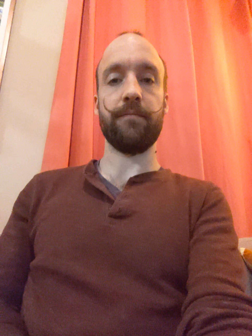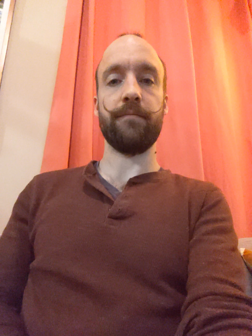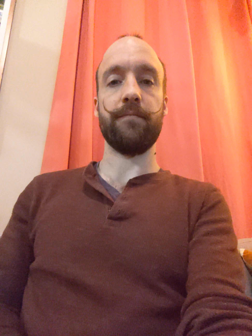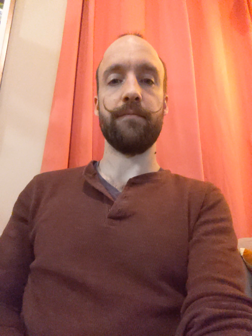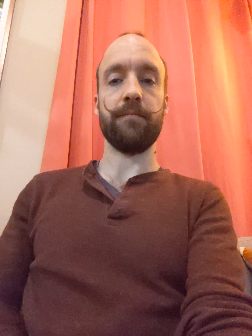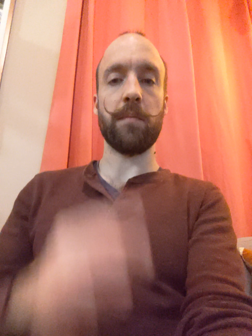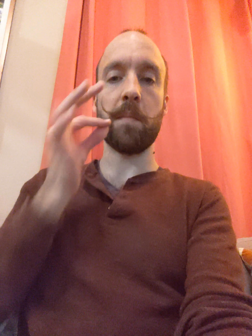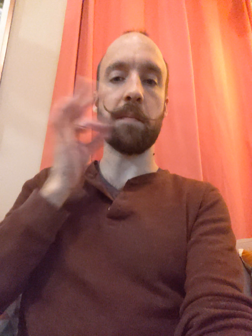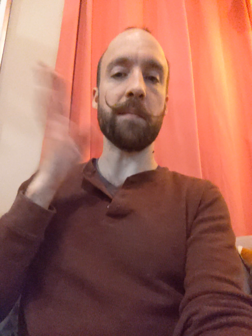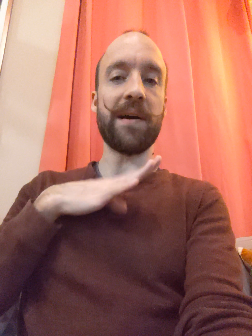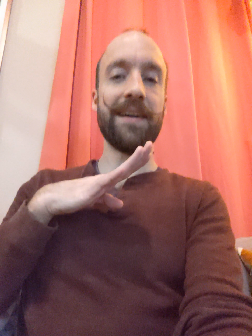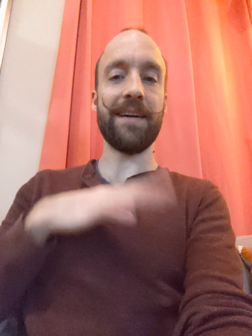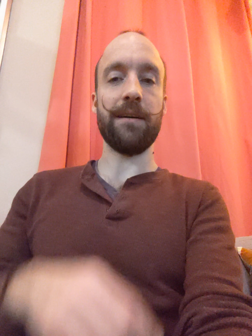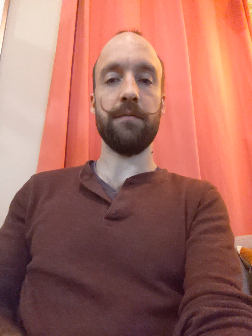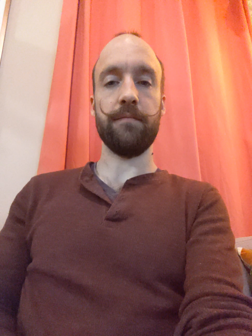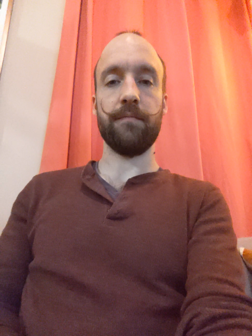bee